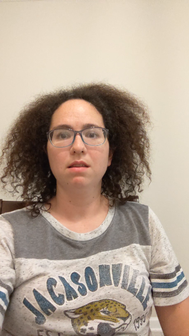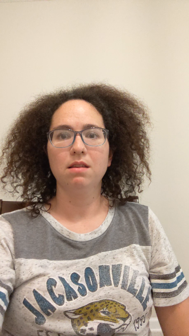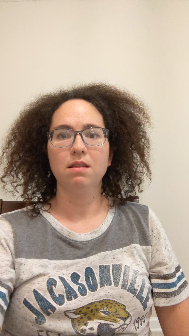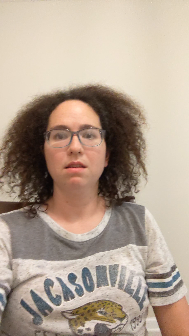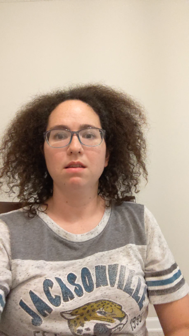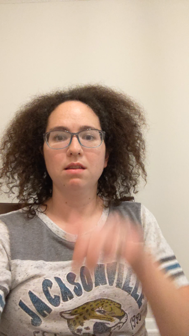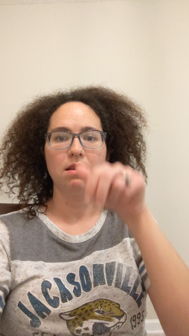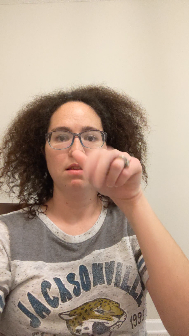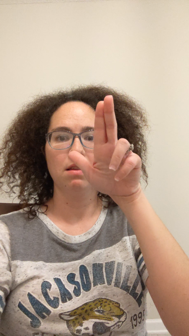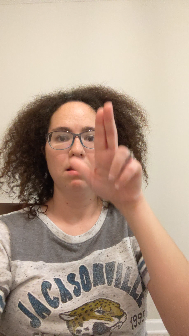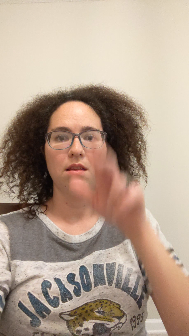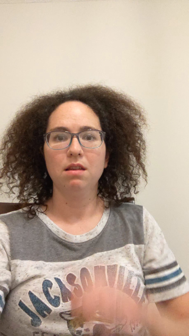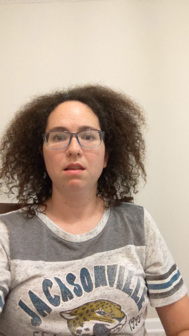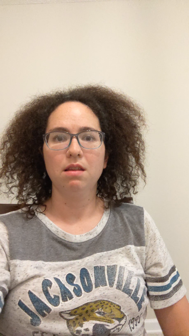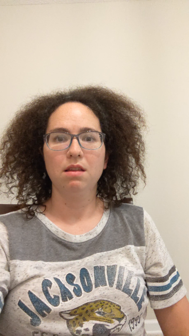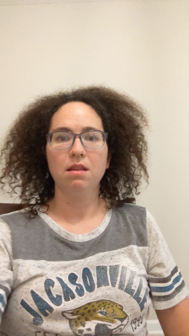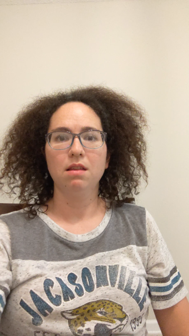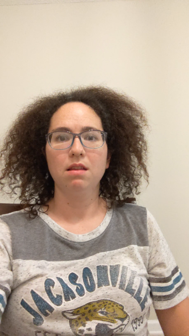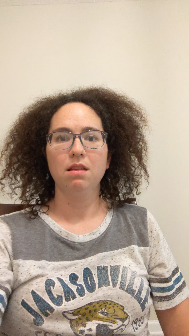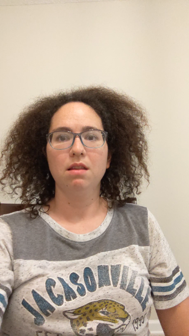lick